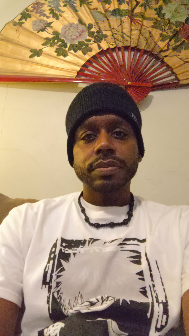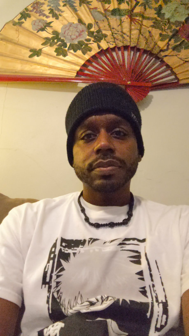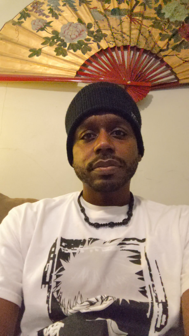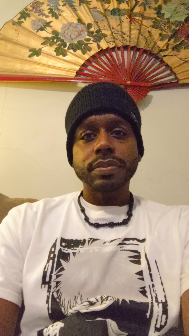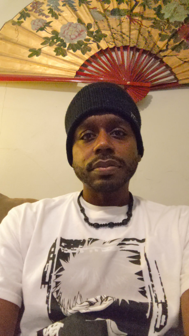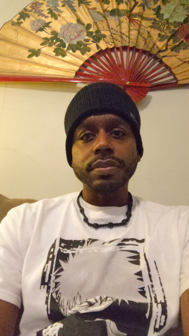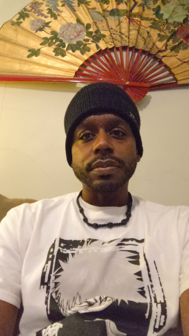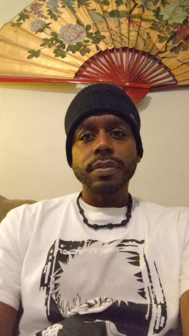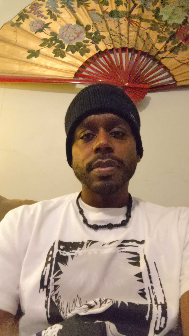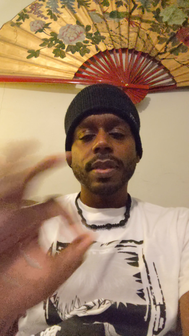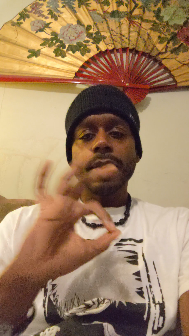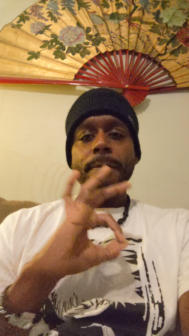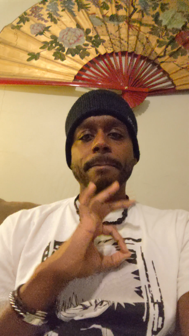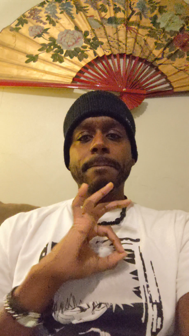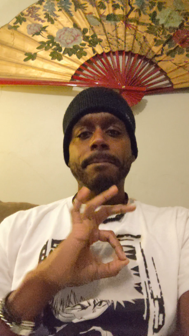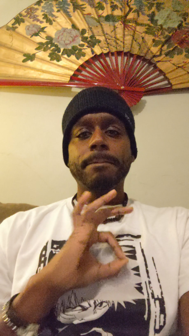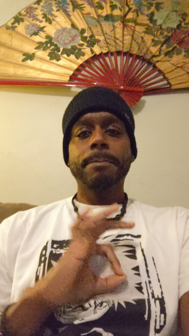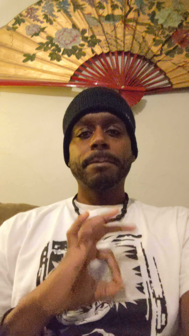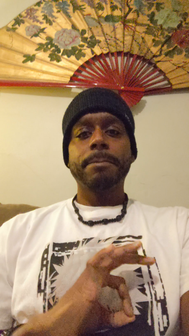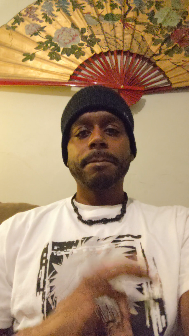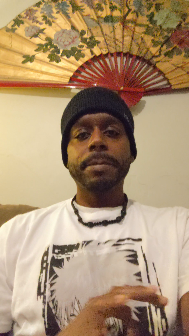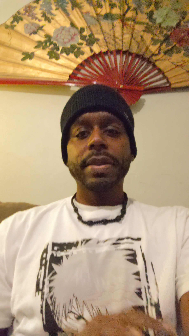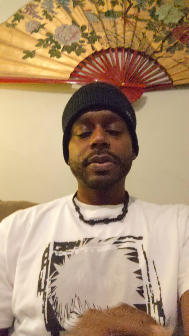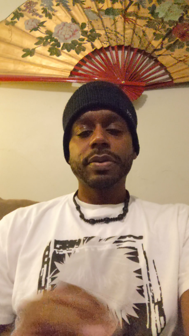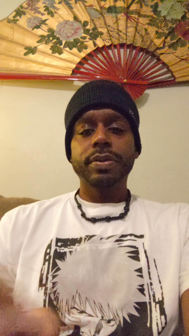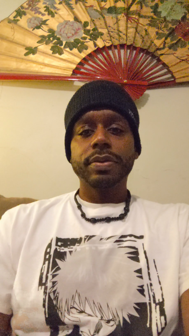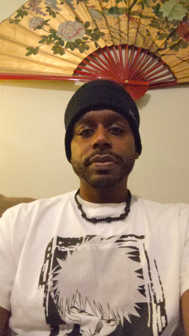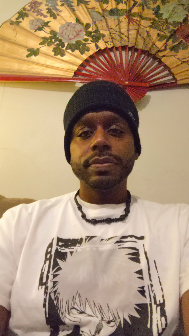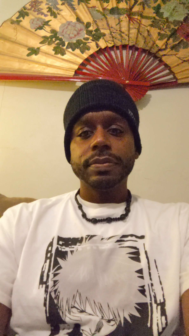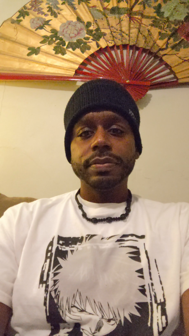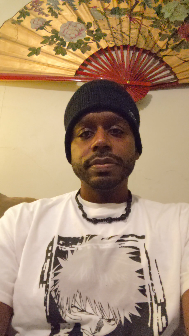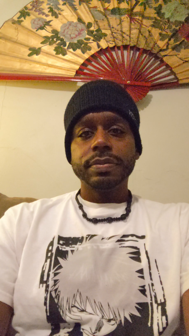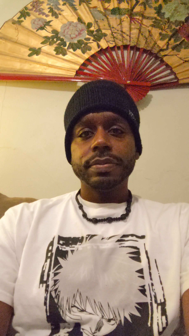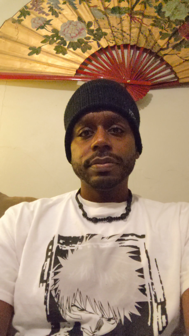button